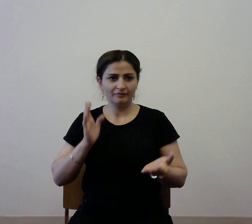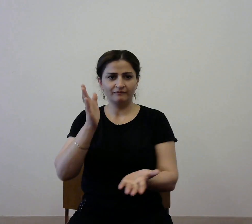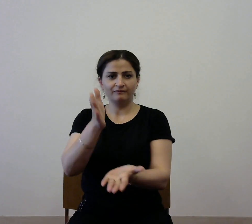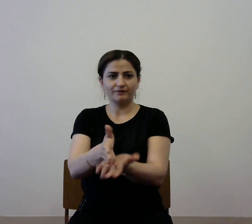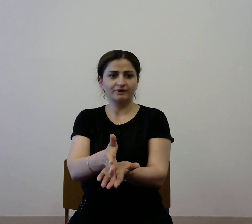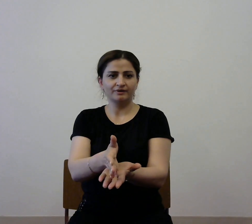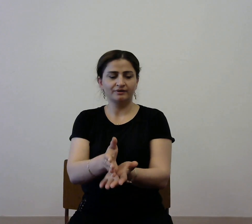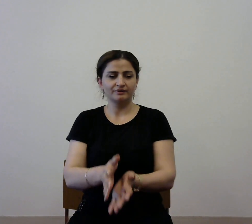var